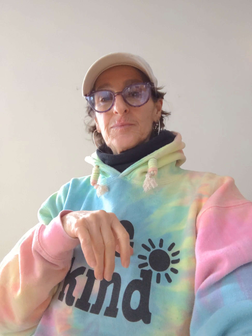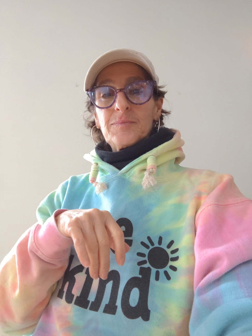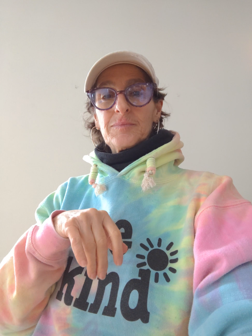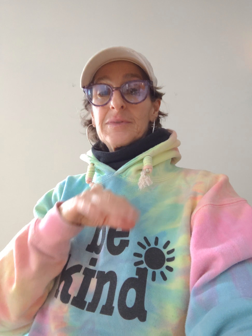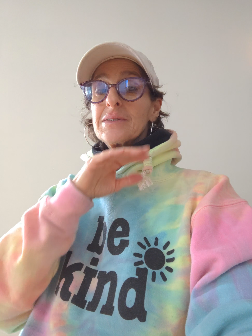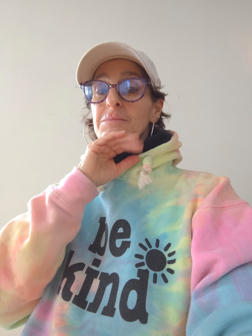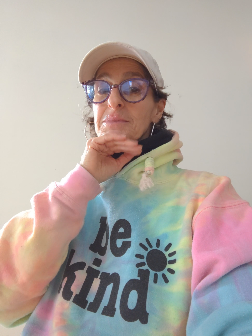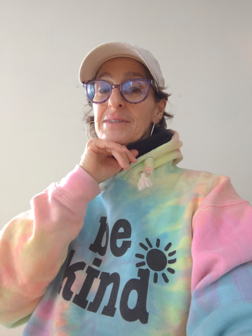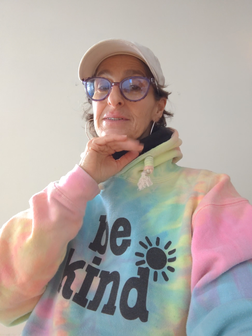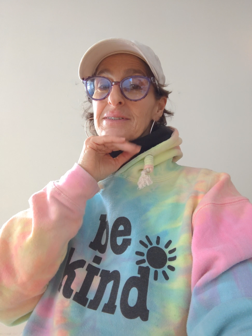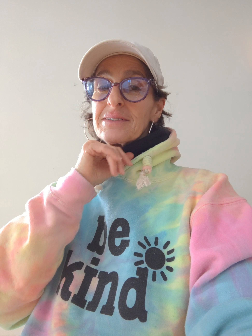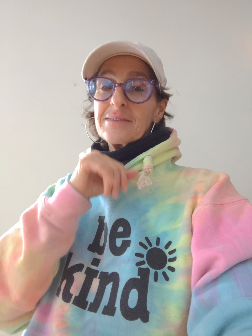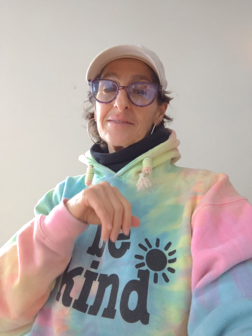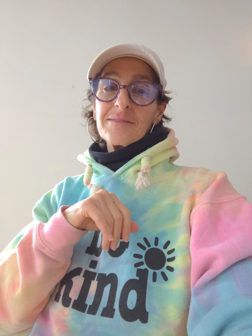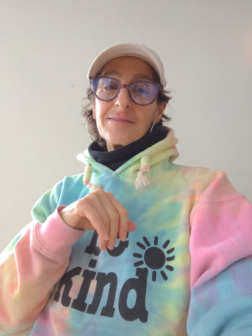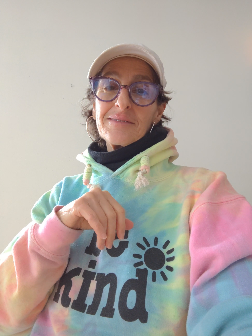pig